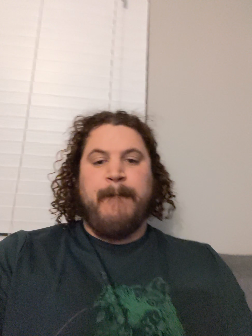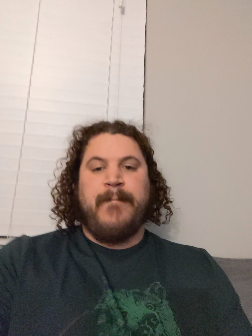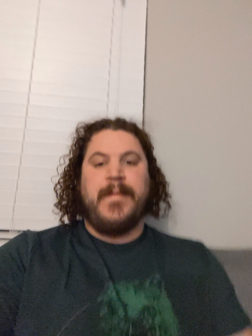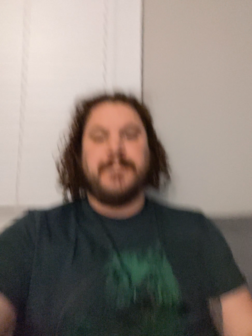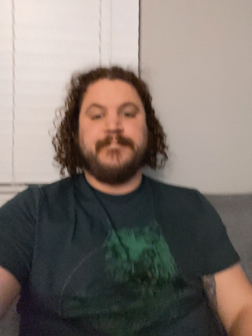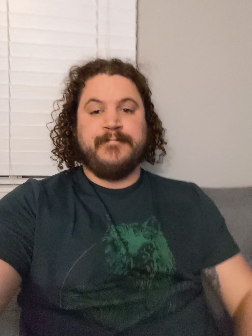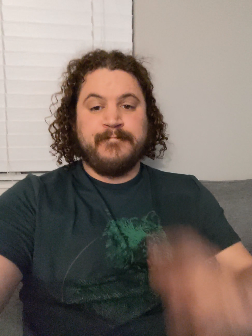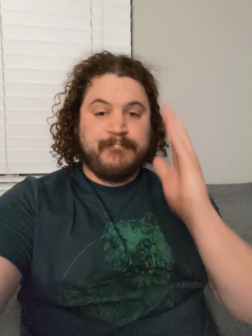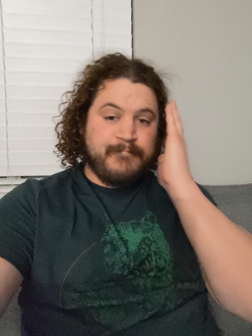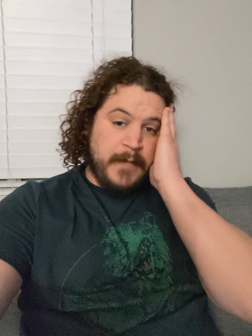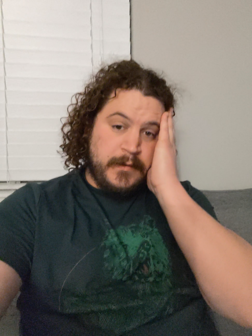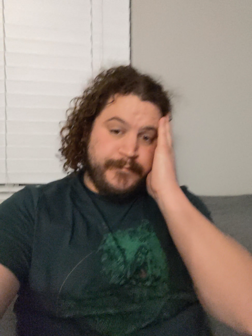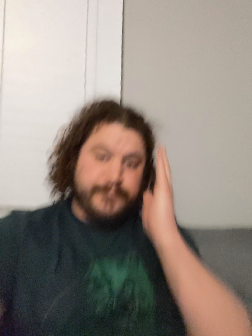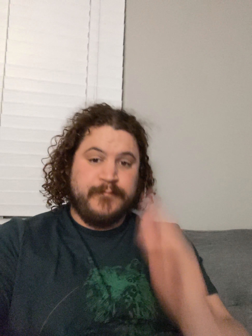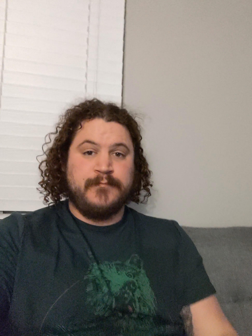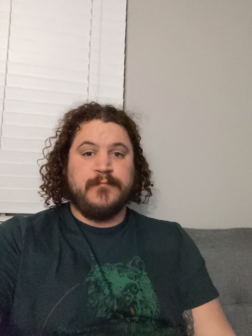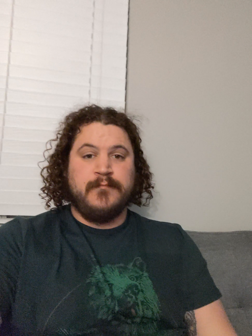bed